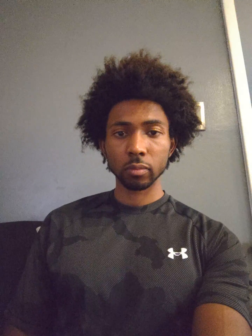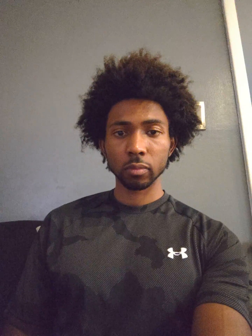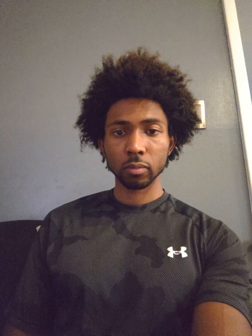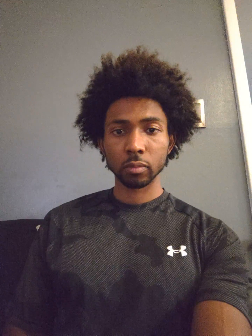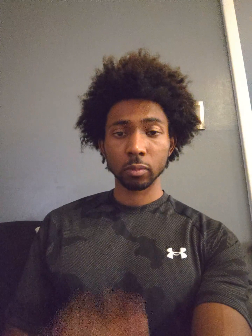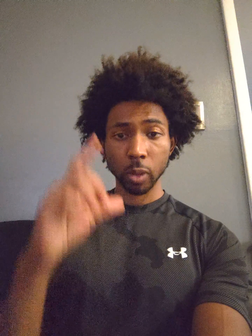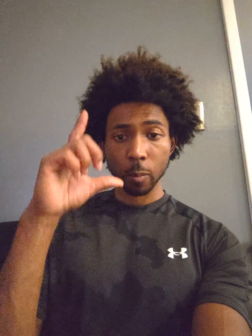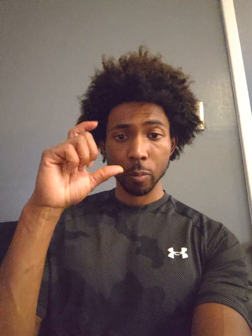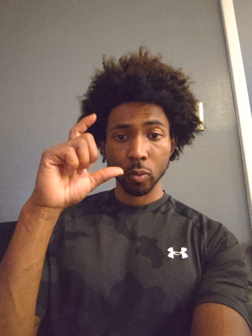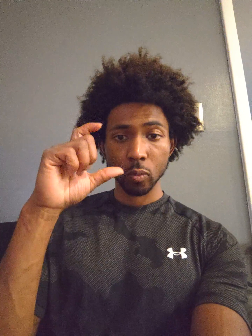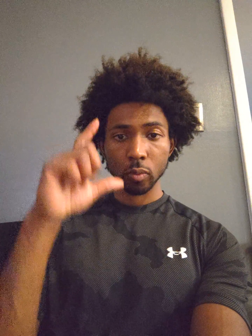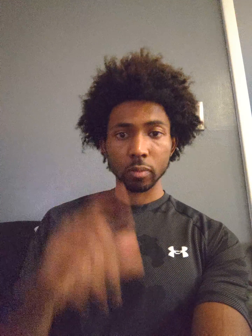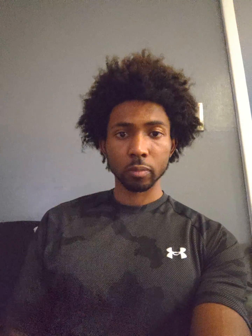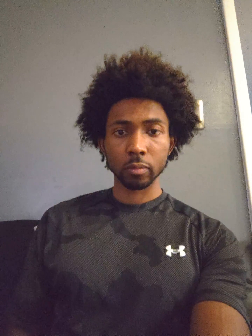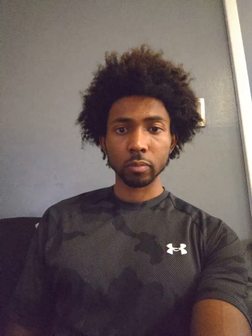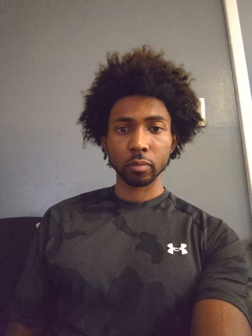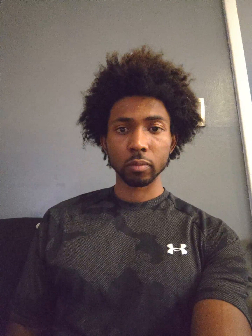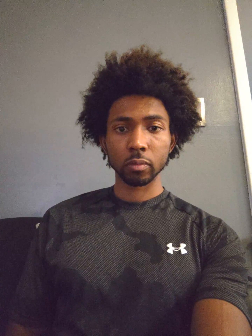camera